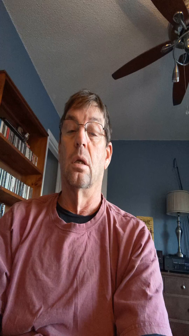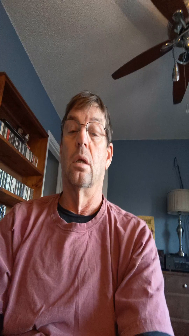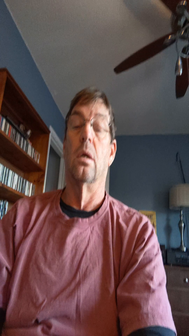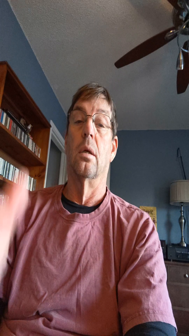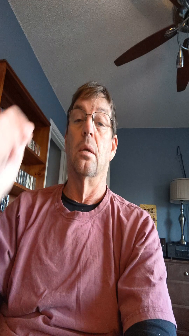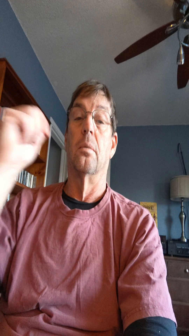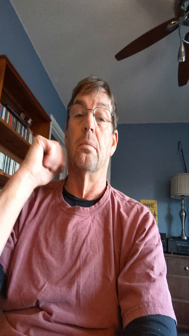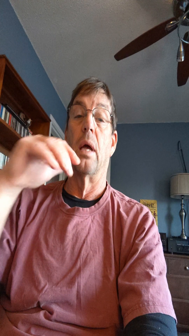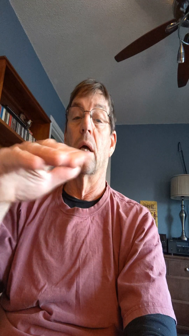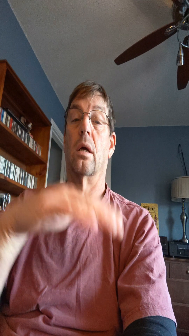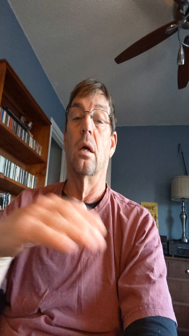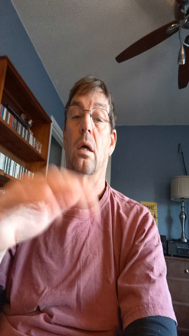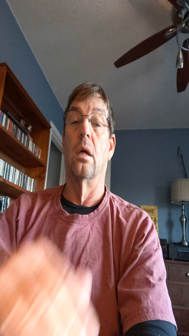backyard